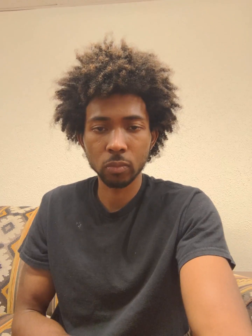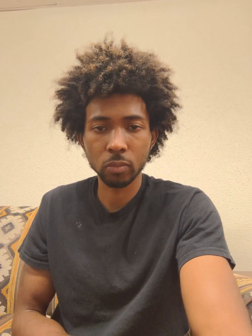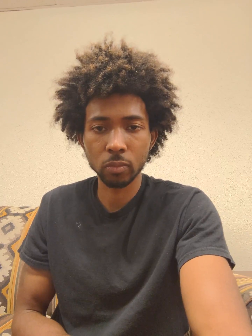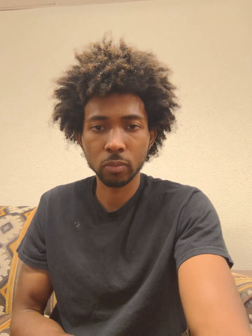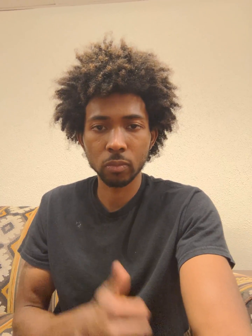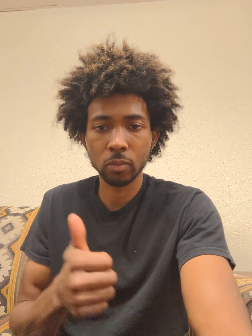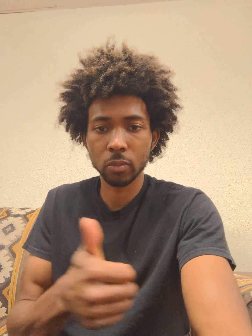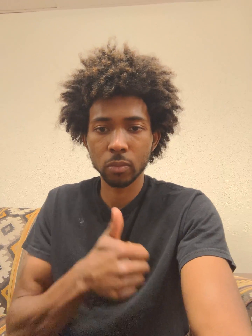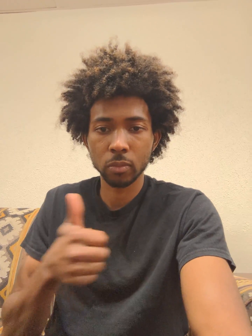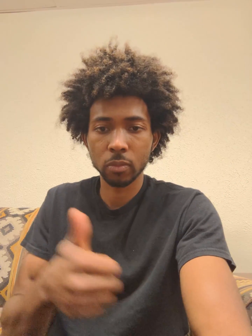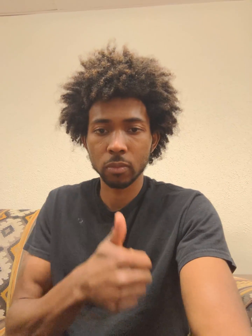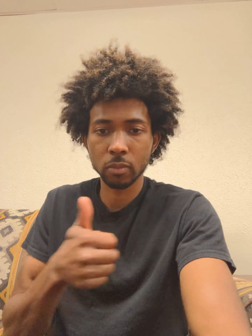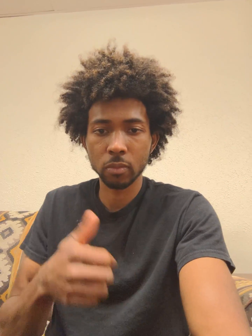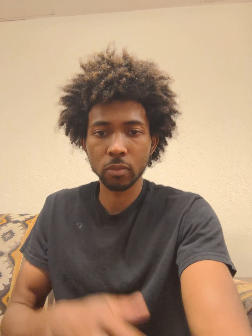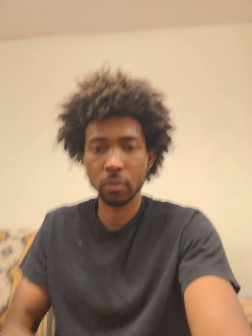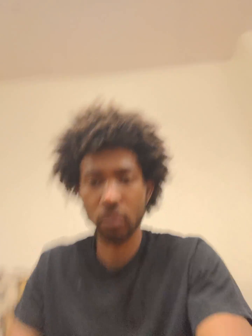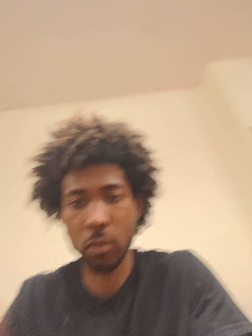basement